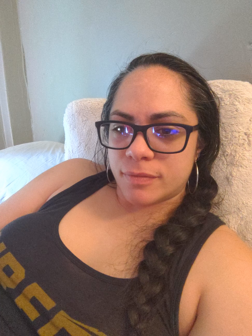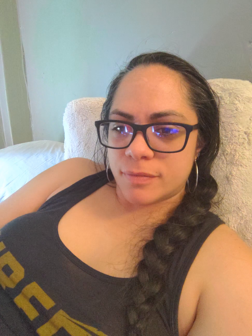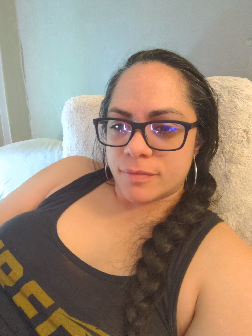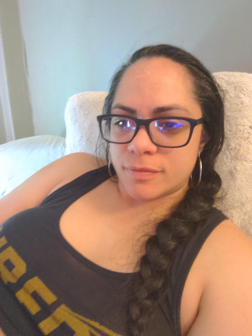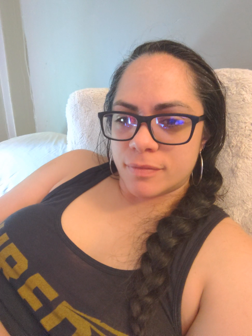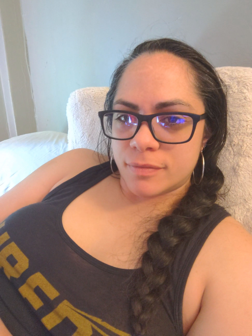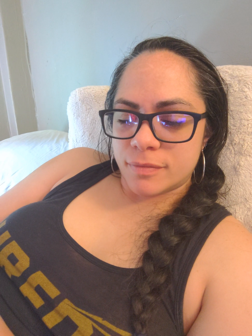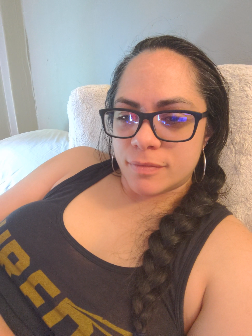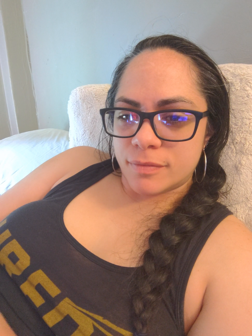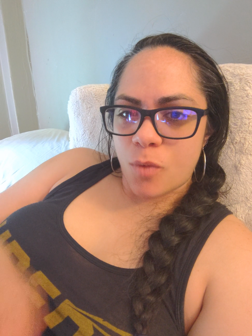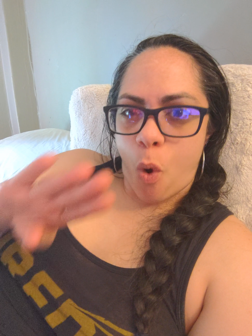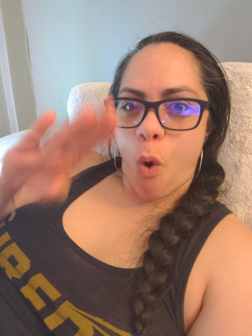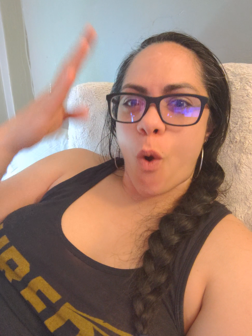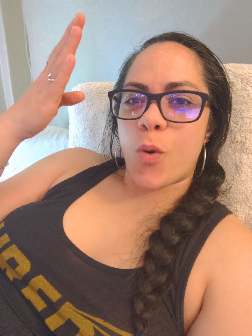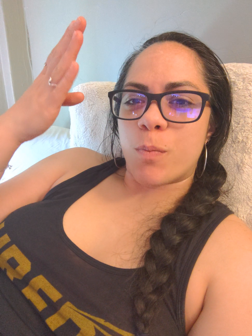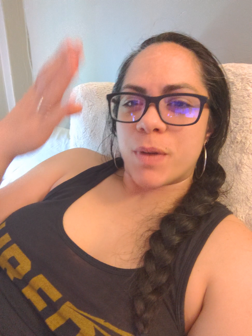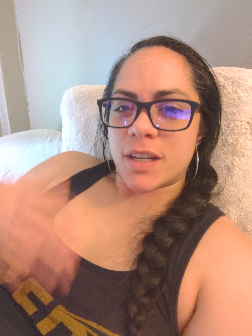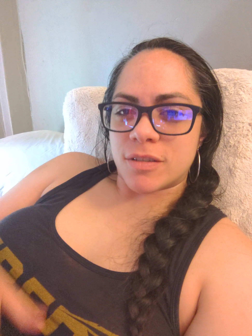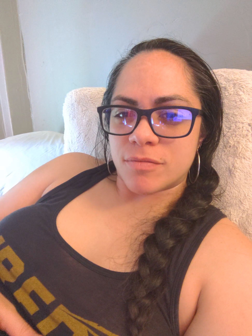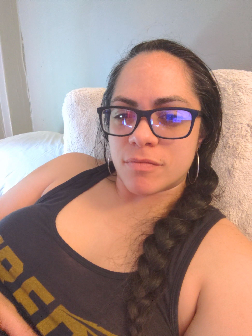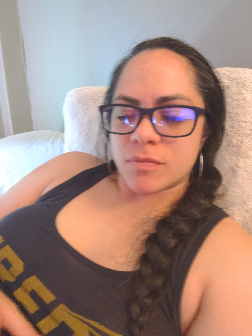open